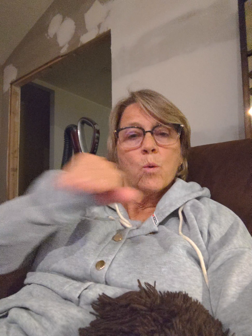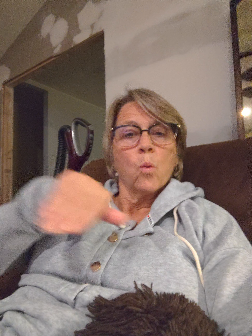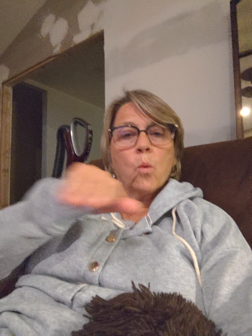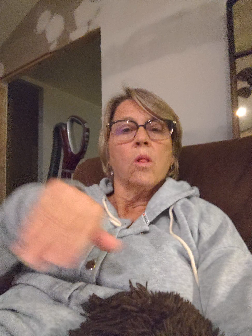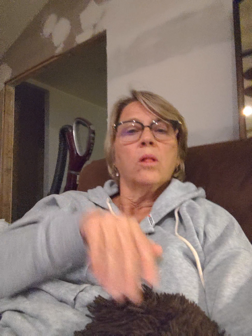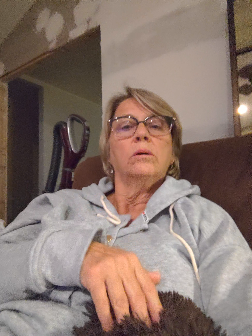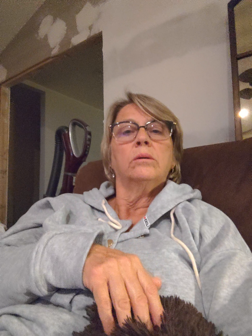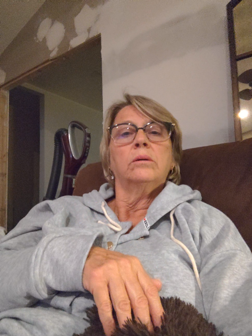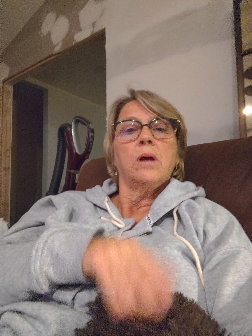pool